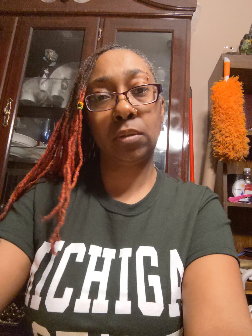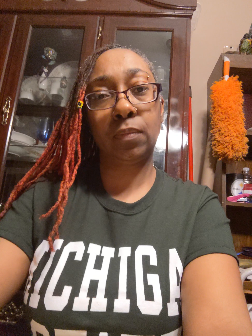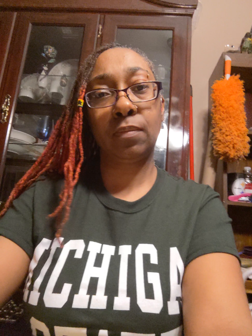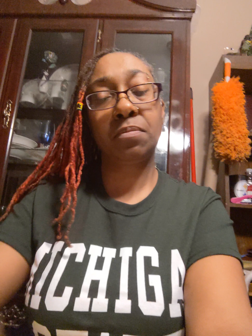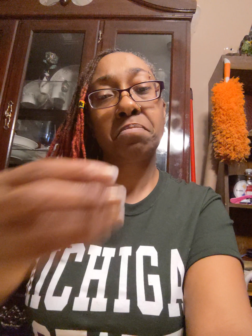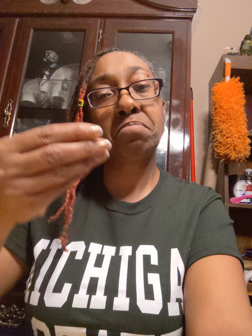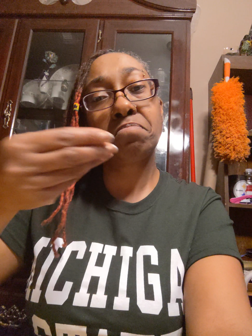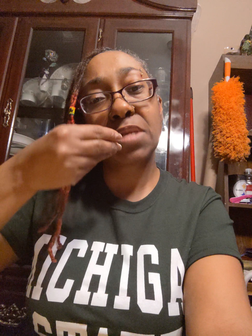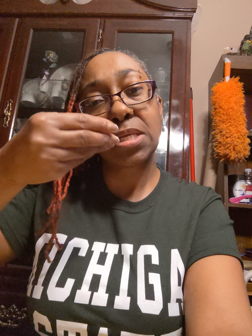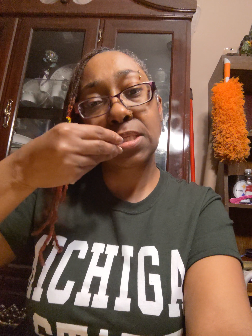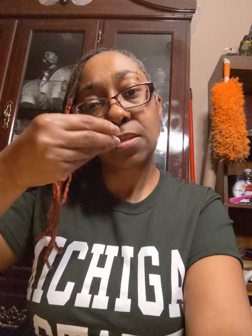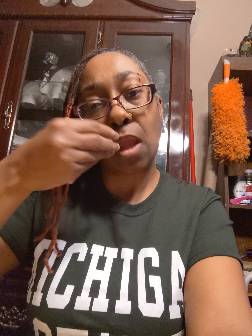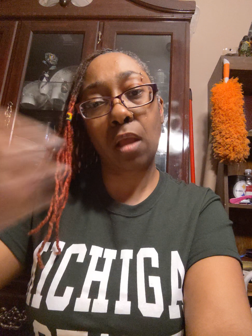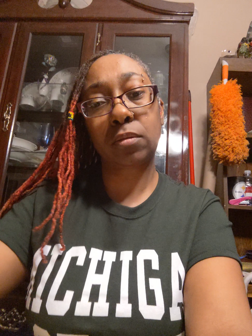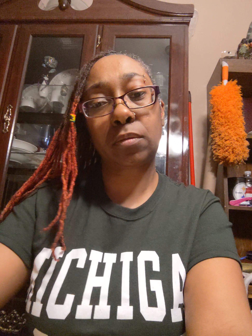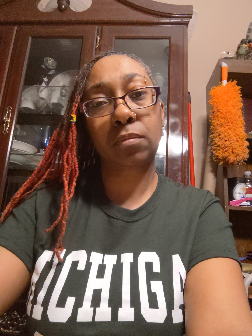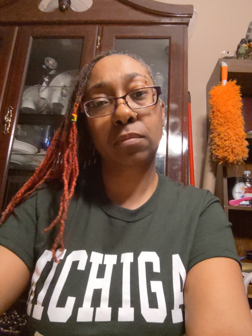pizza